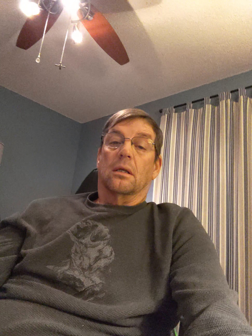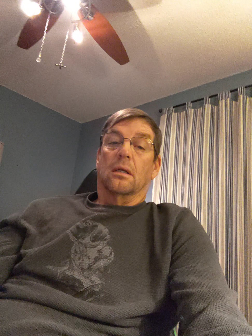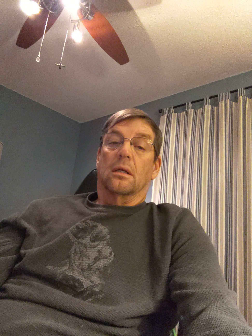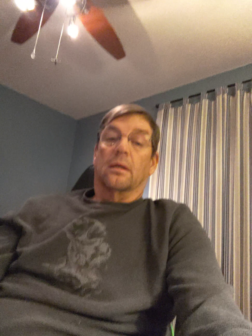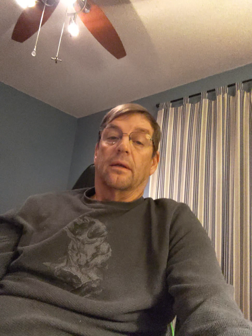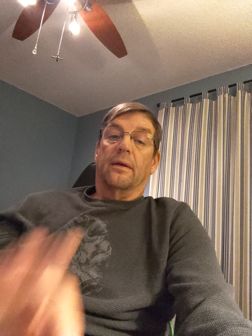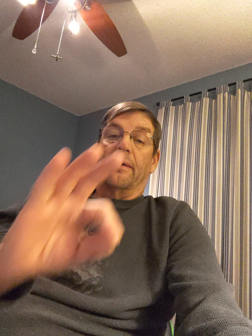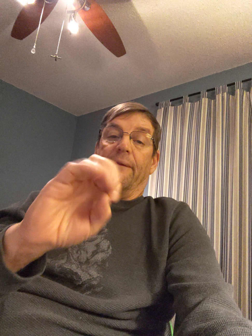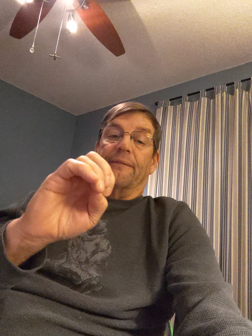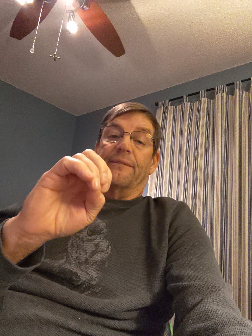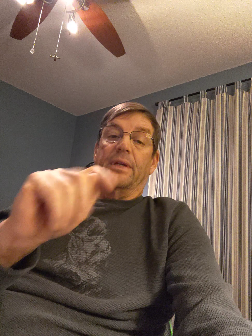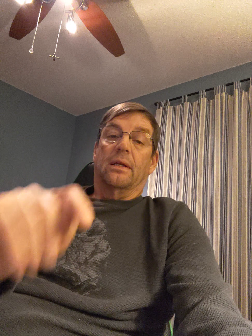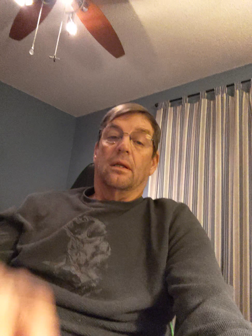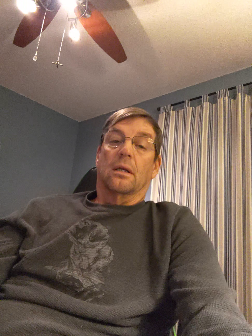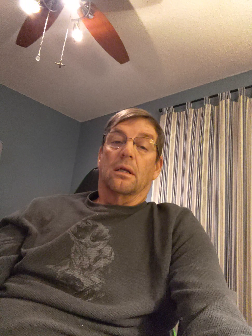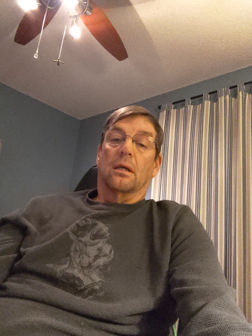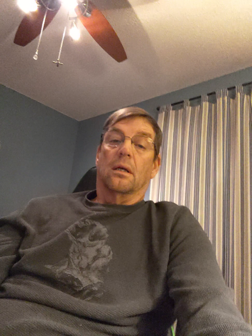feet